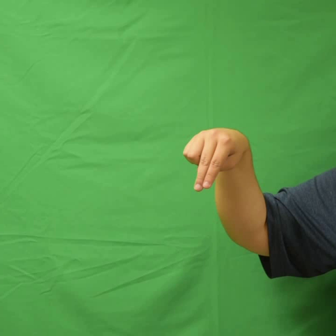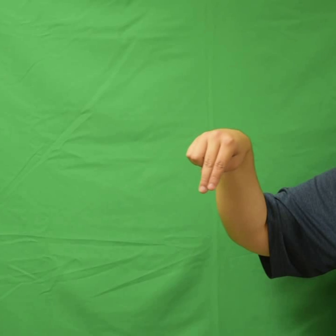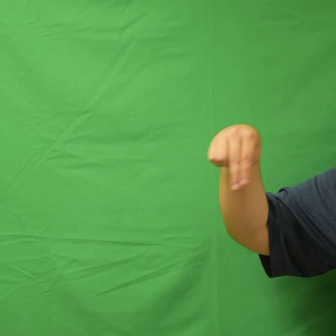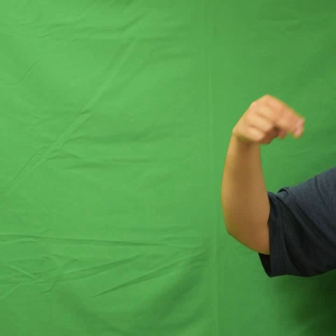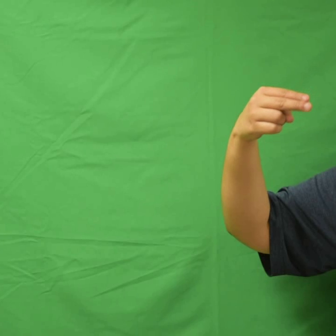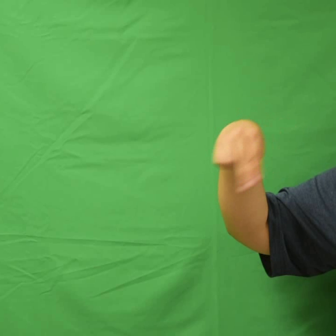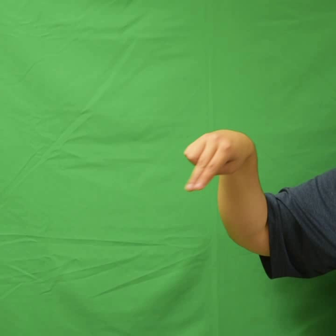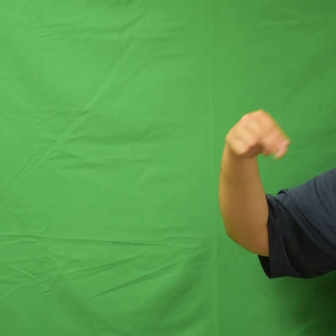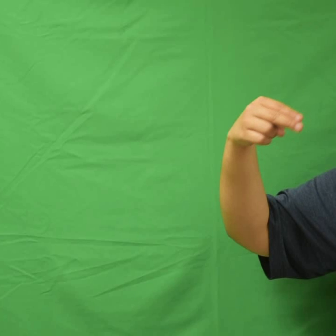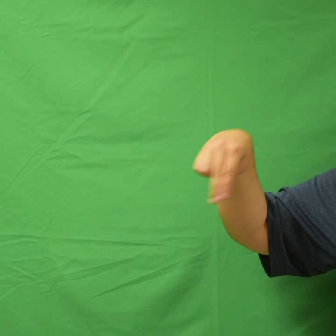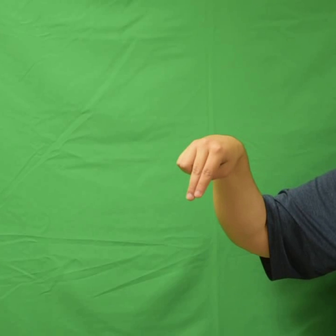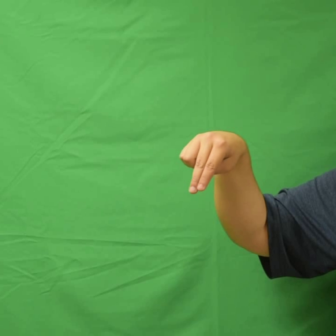Ñ